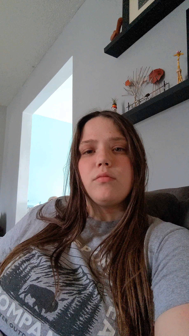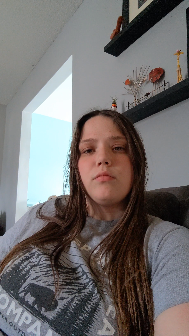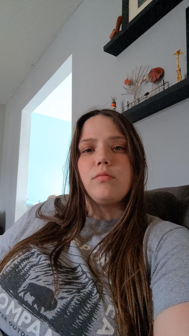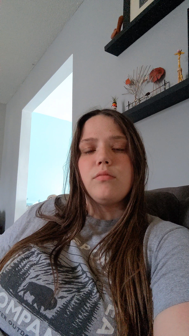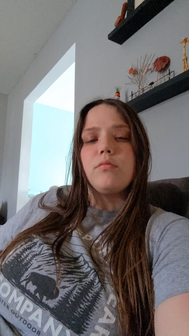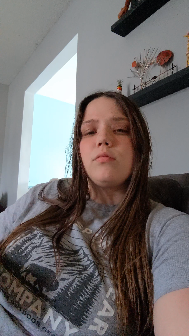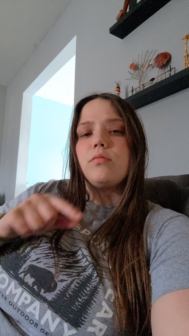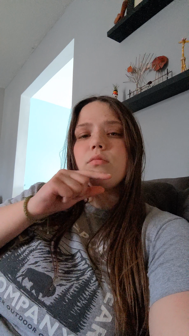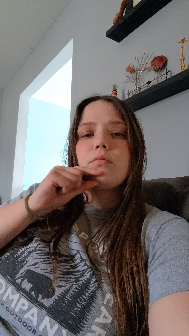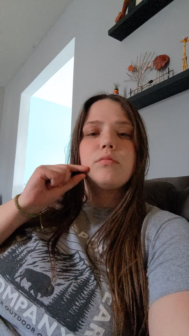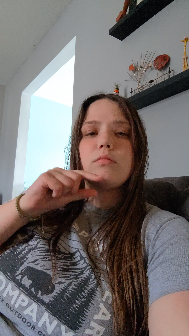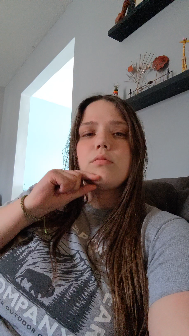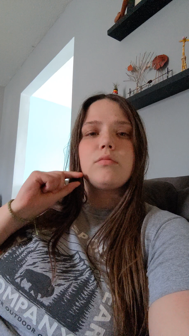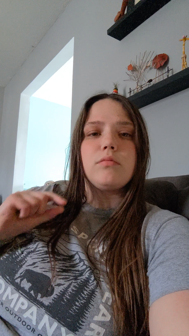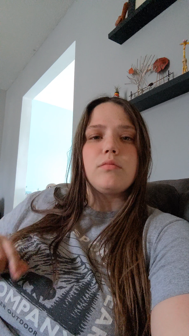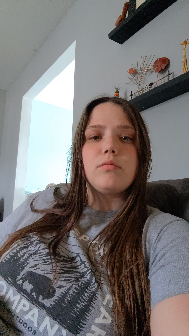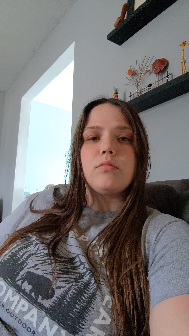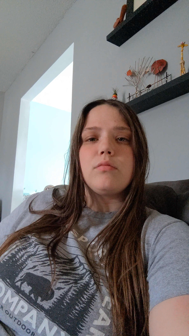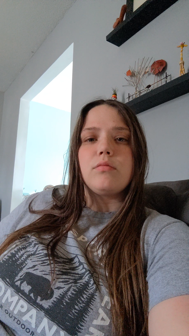glue